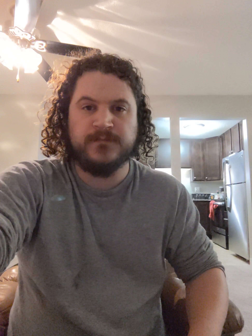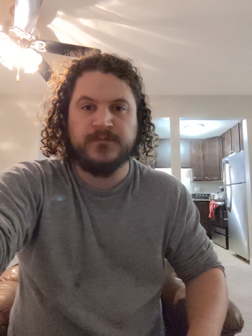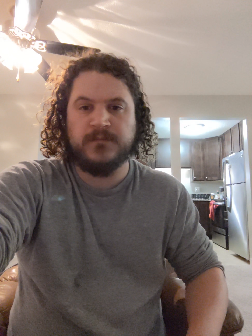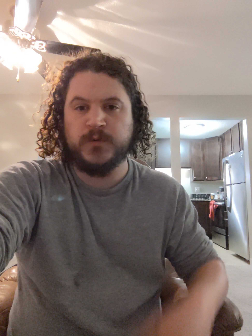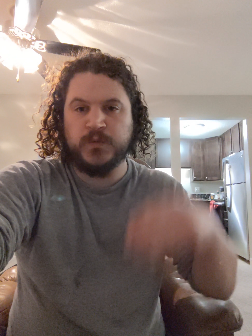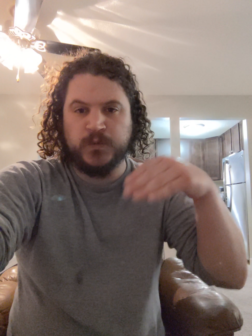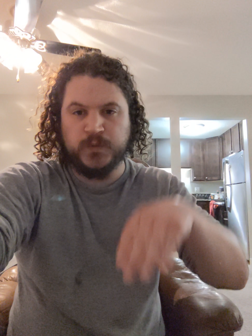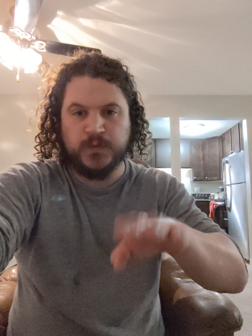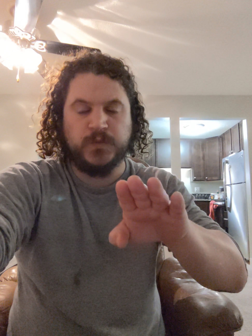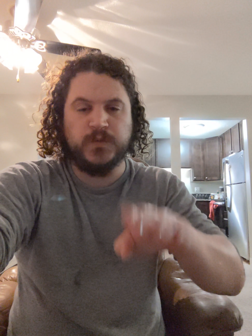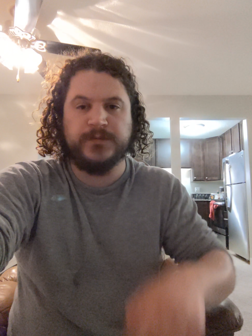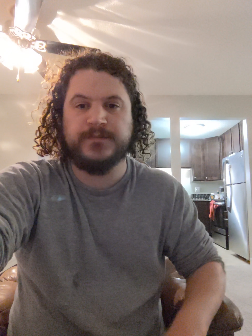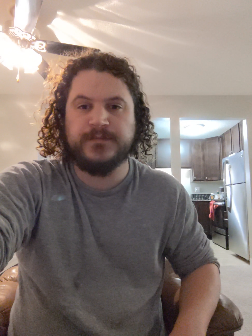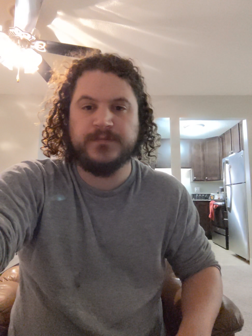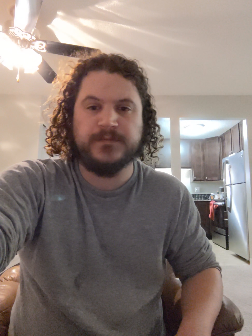into